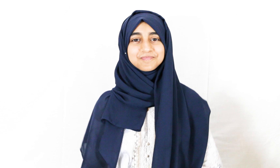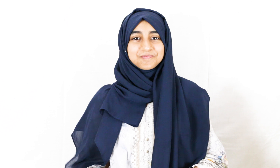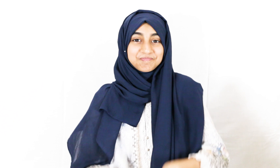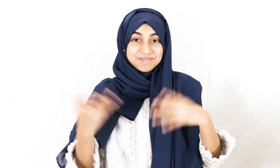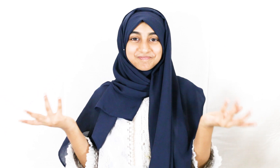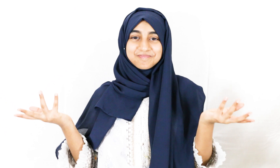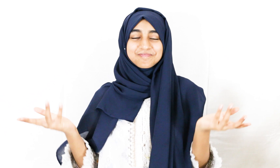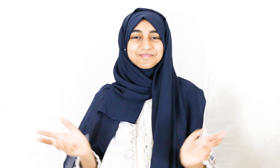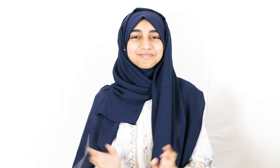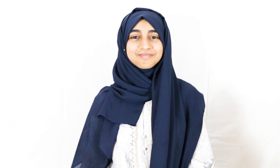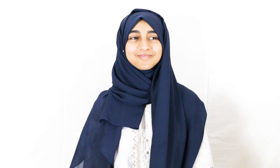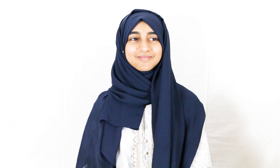surprise